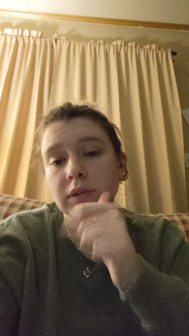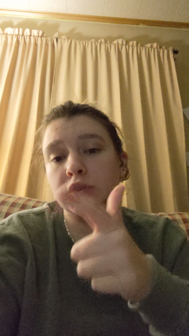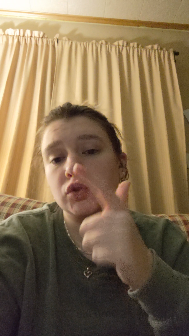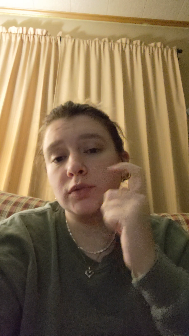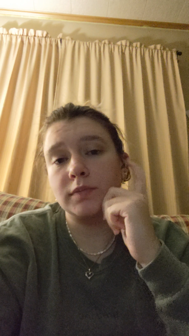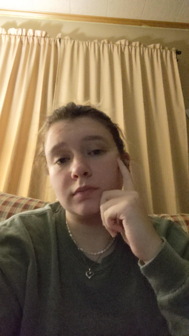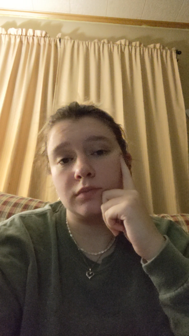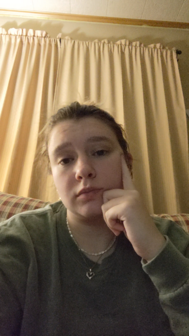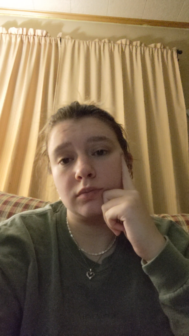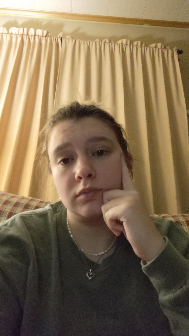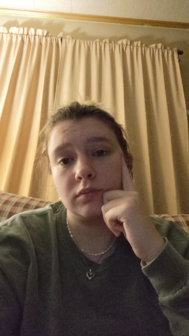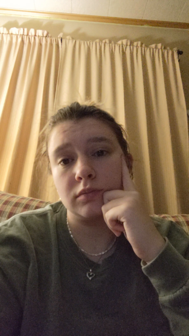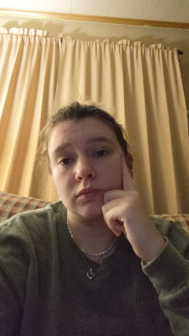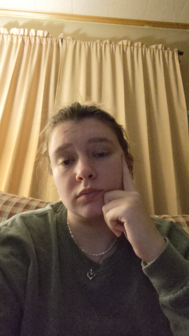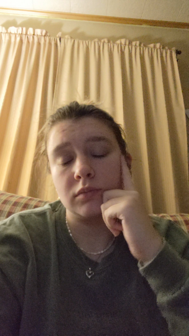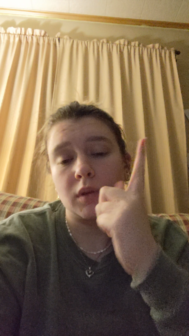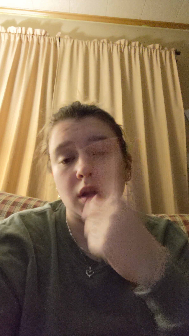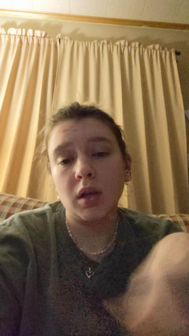cut